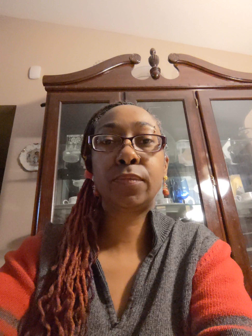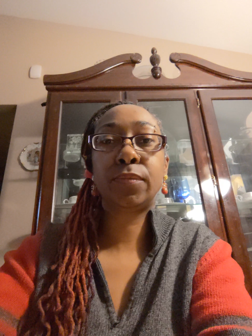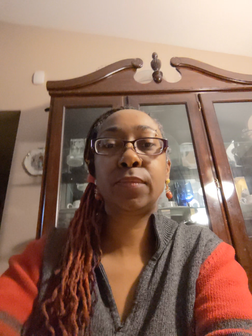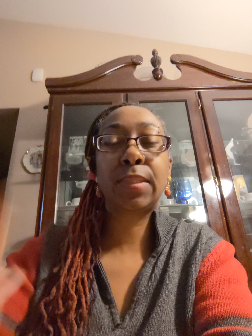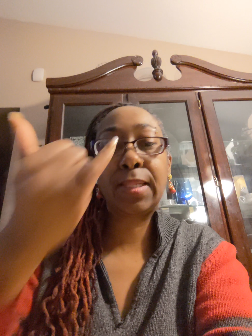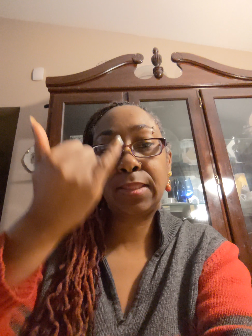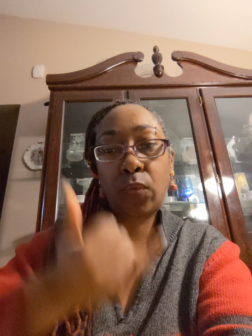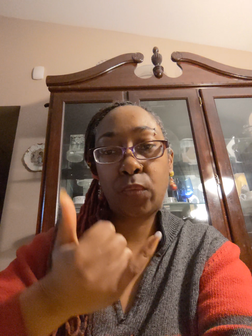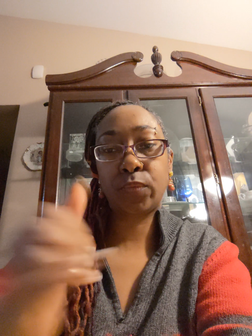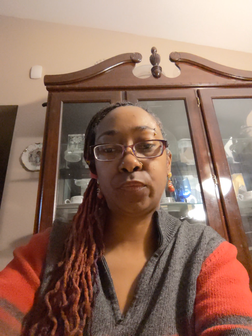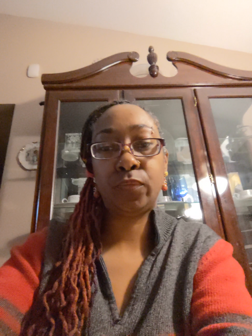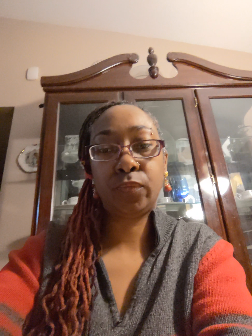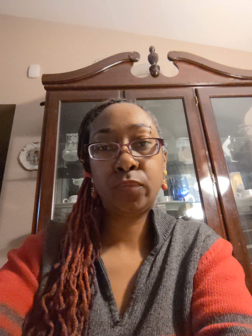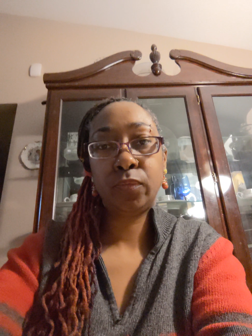now